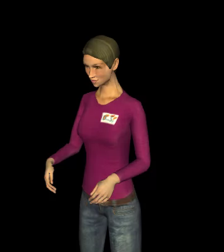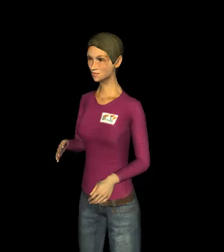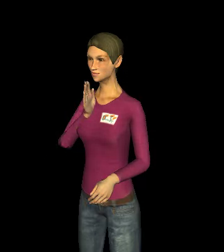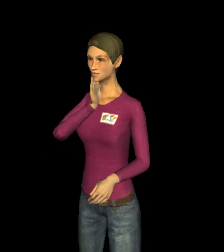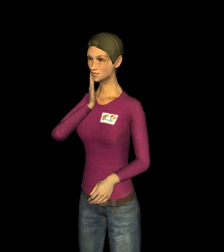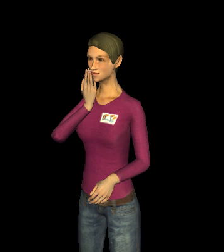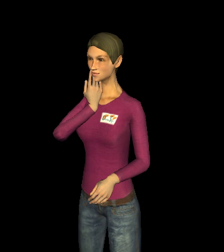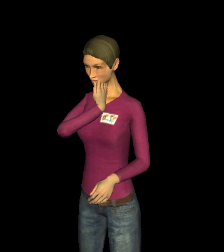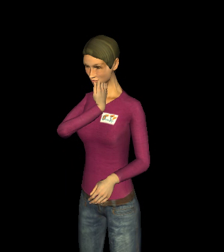جانفي